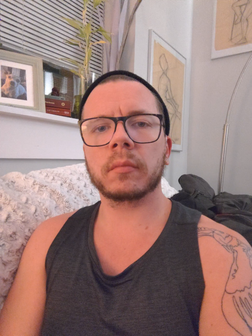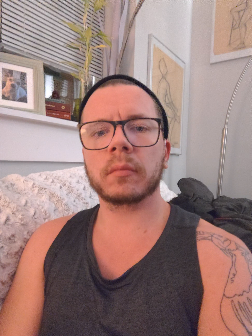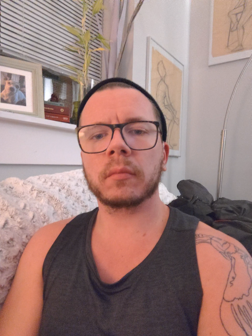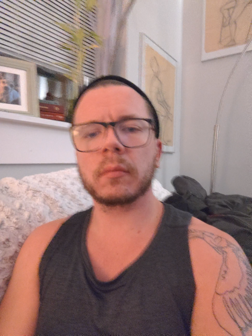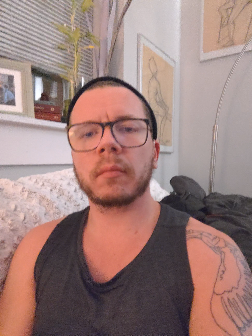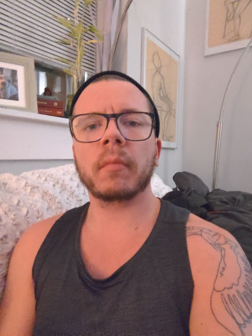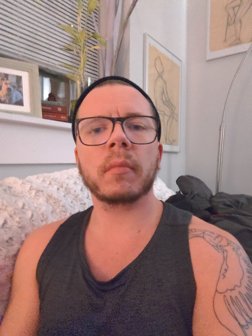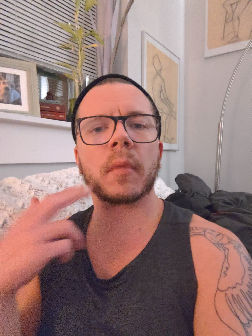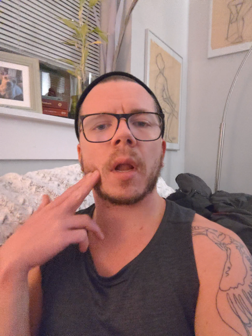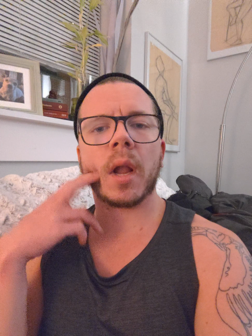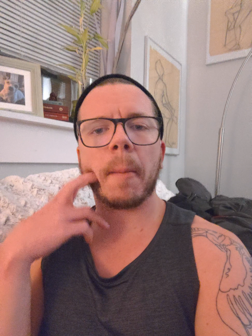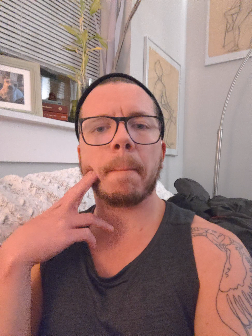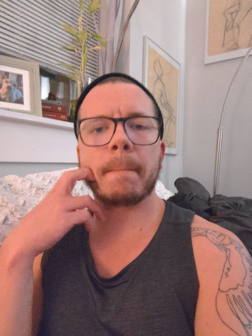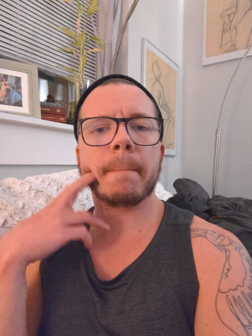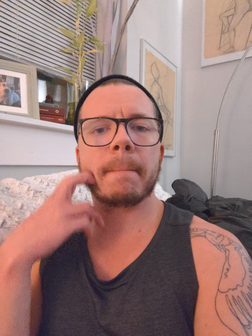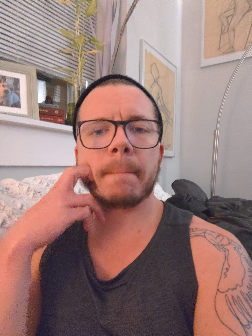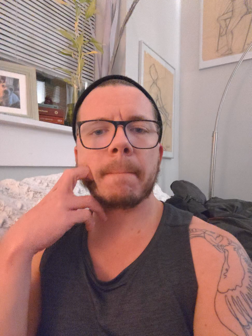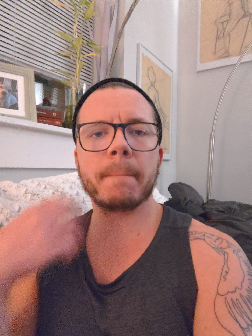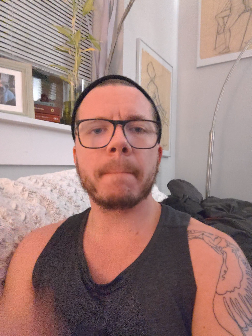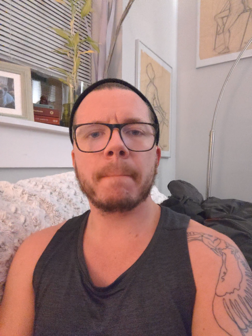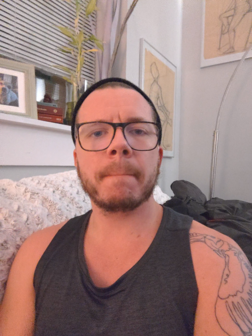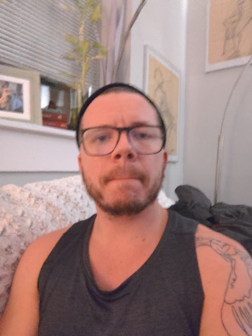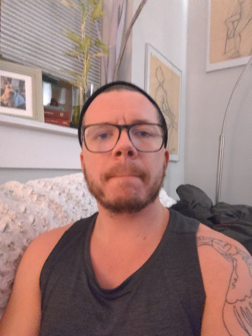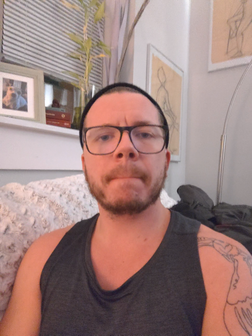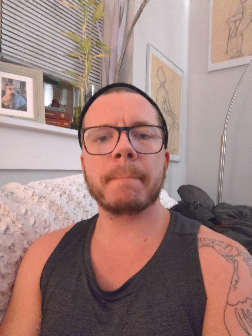gum